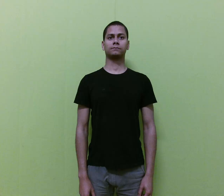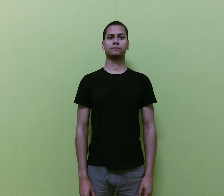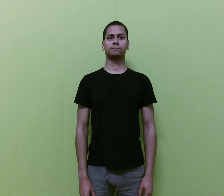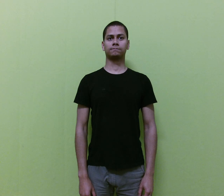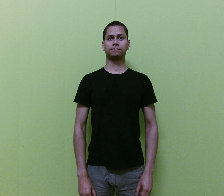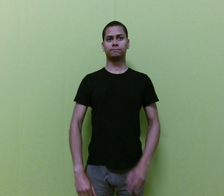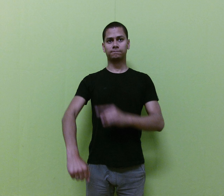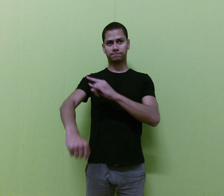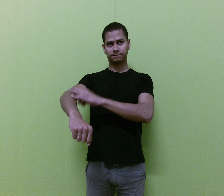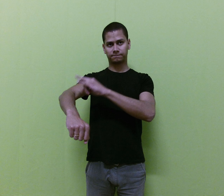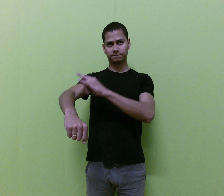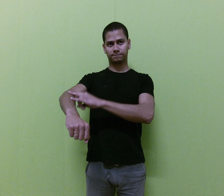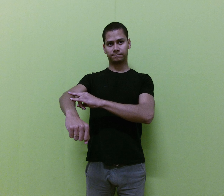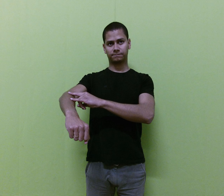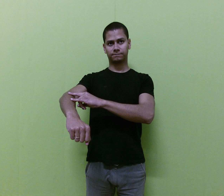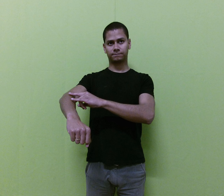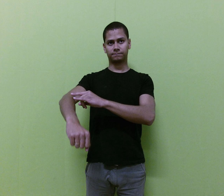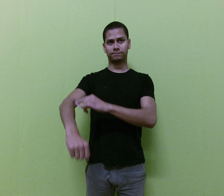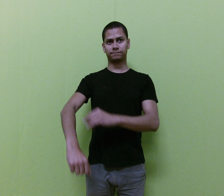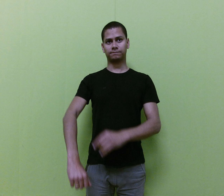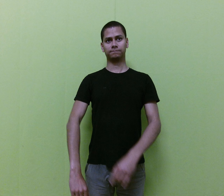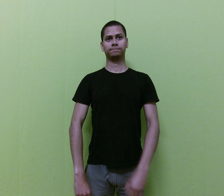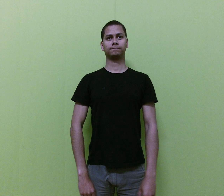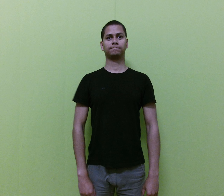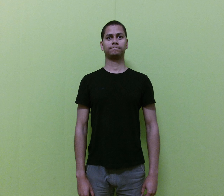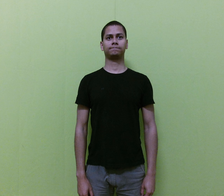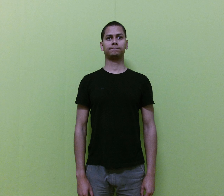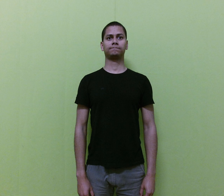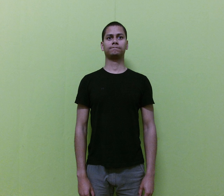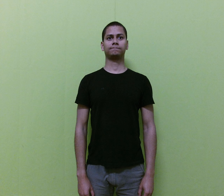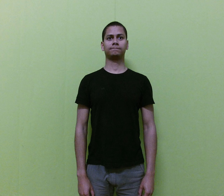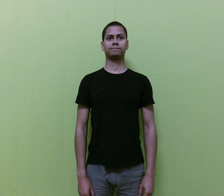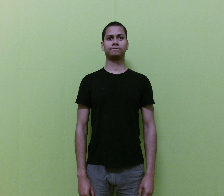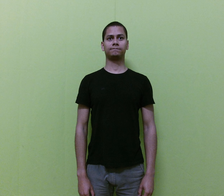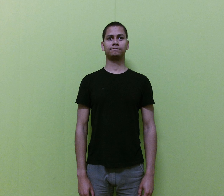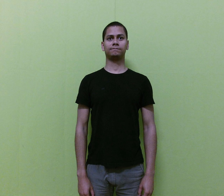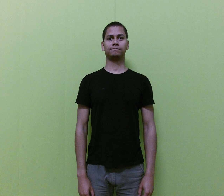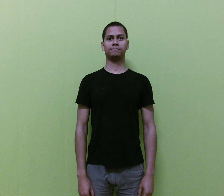banheiro